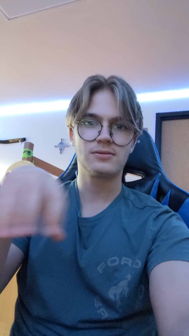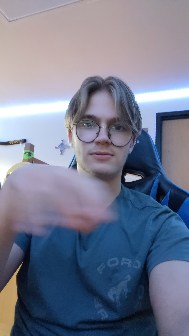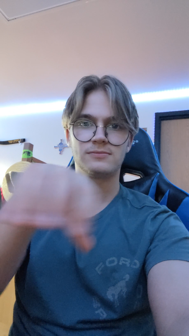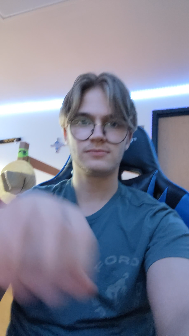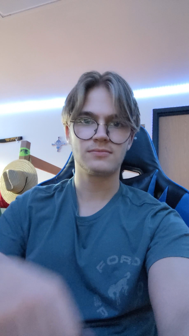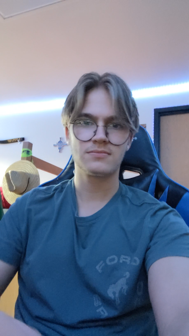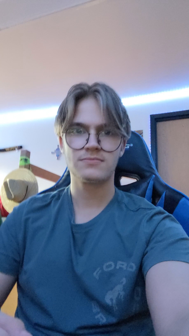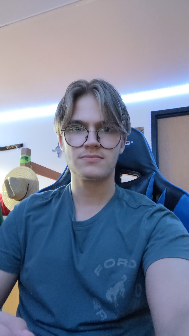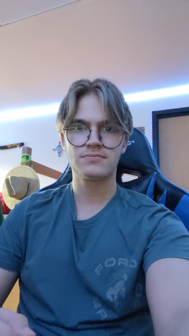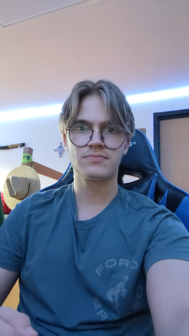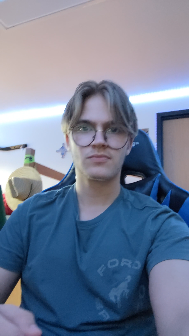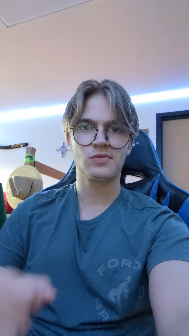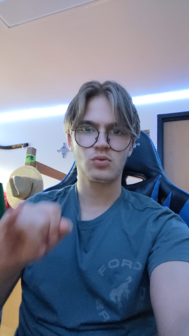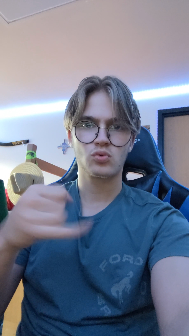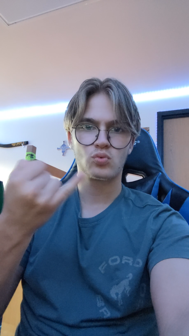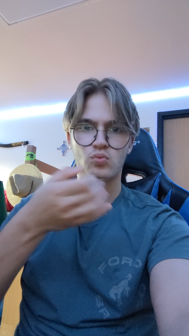juice